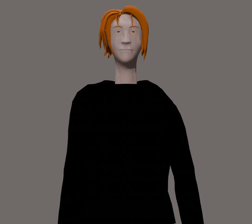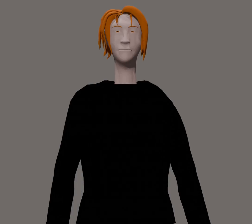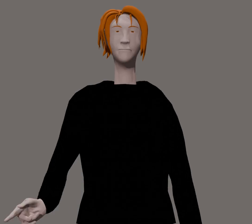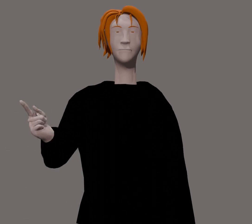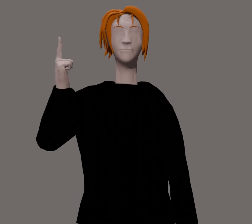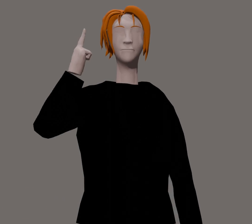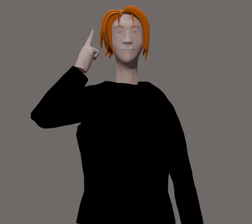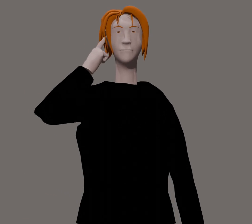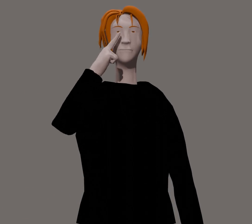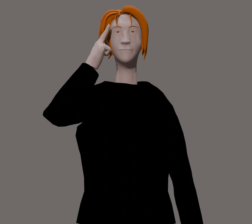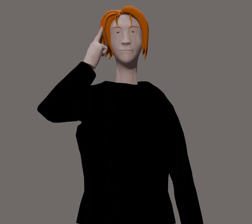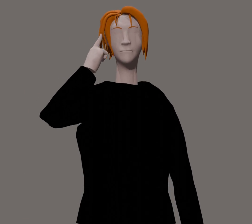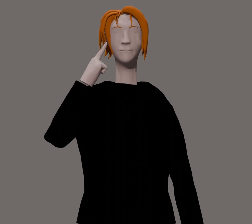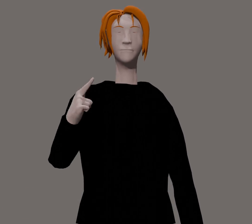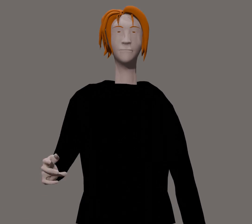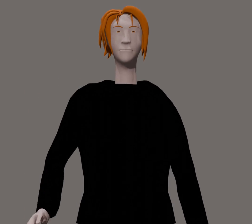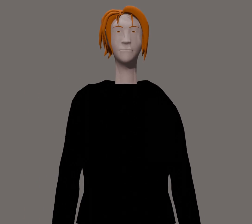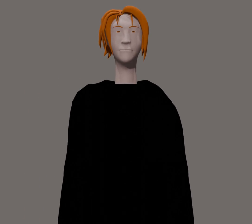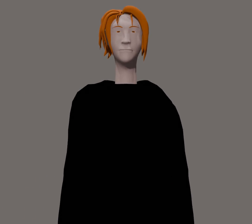Consider